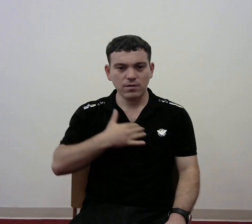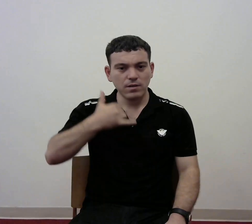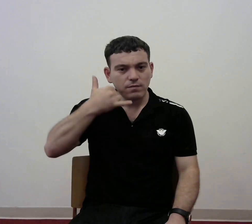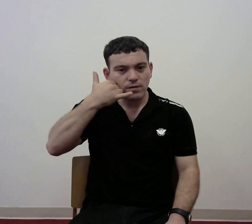telefon